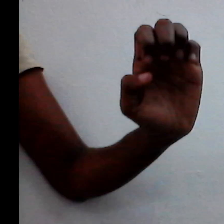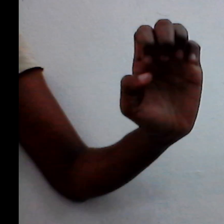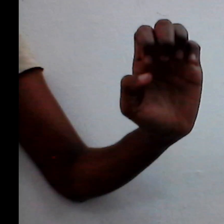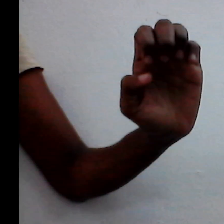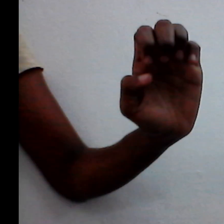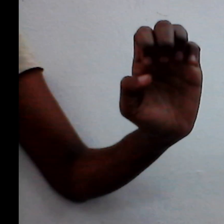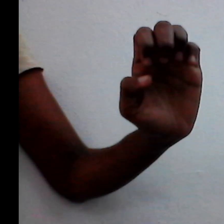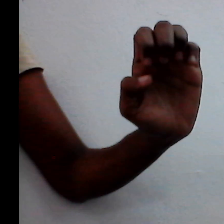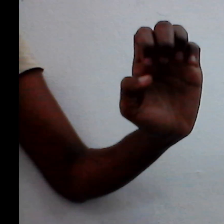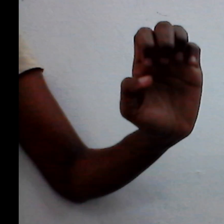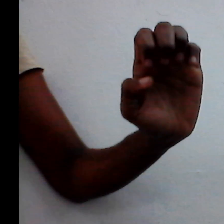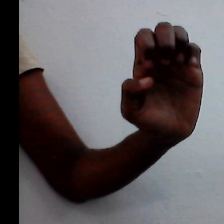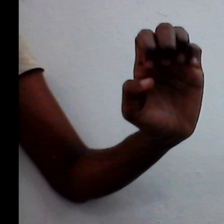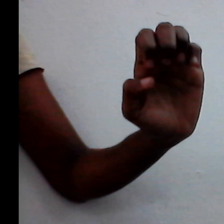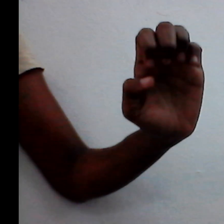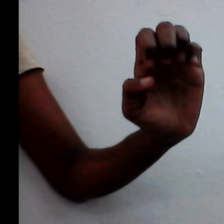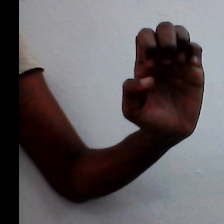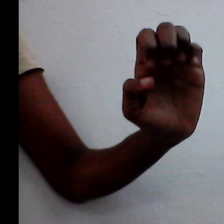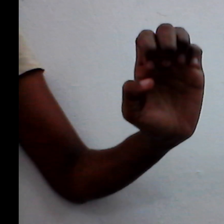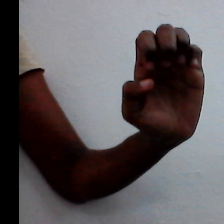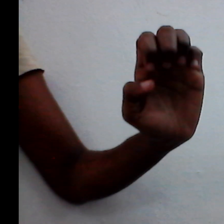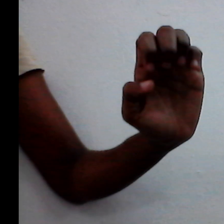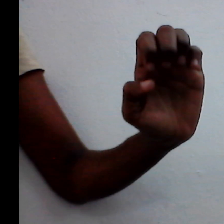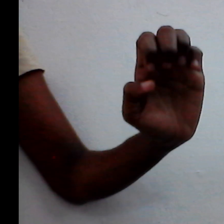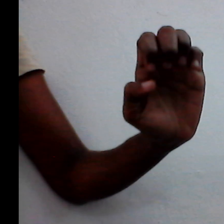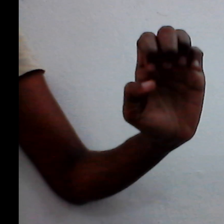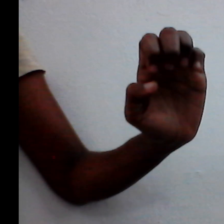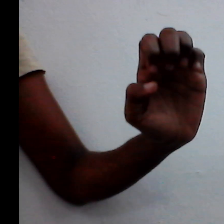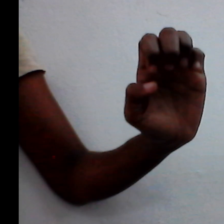ഇ